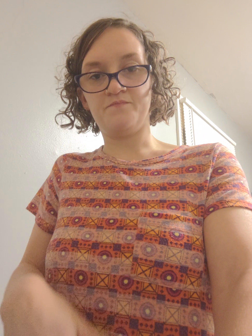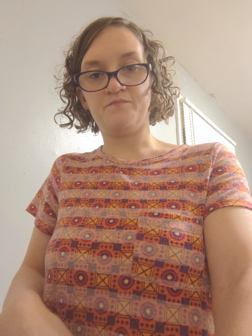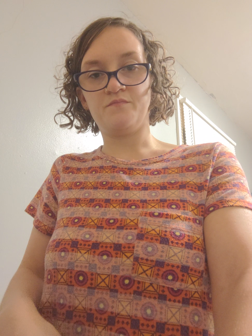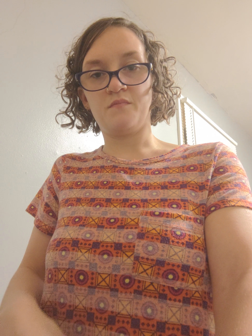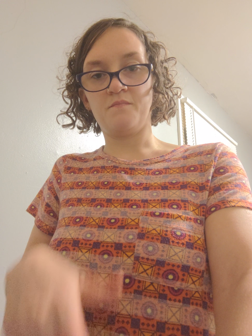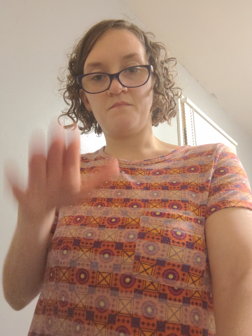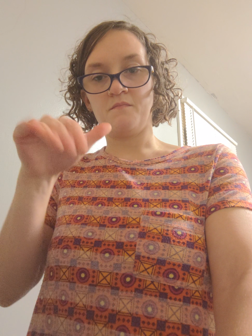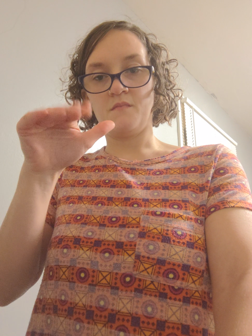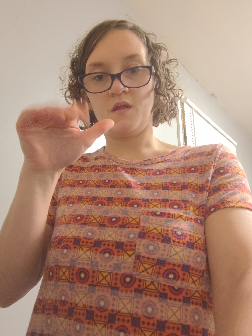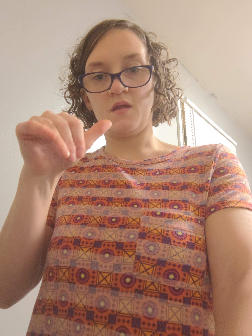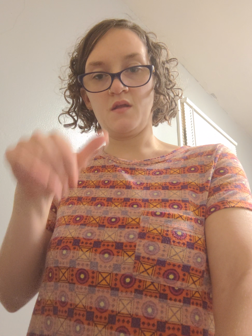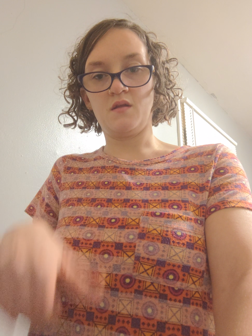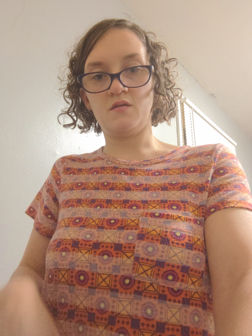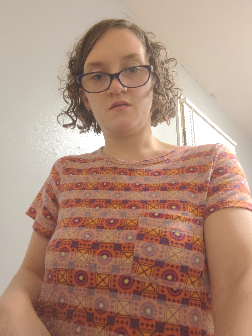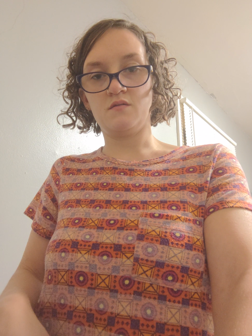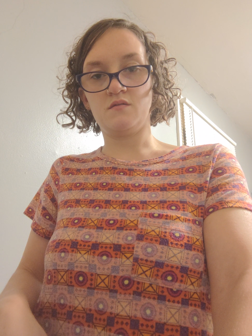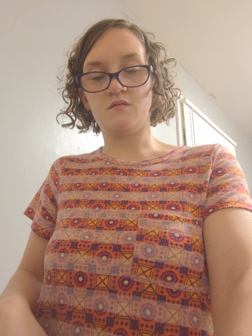bye